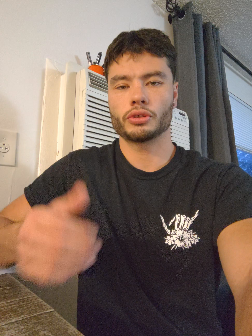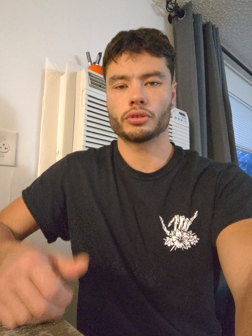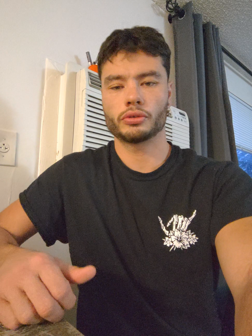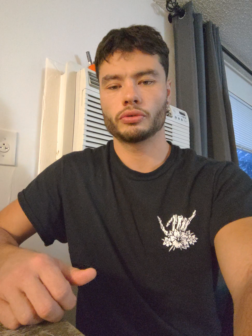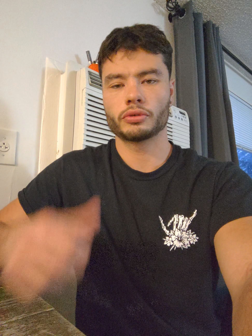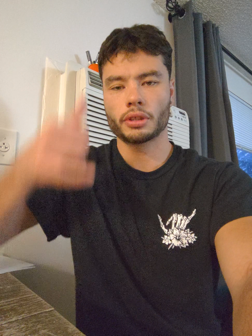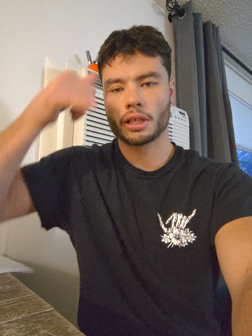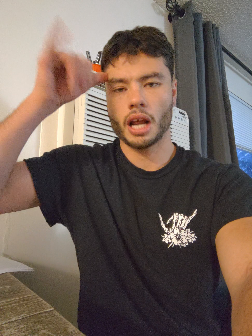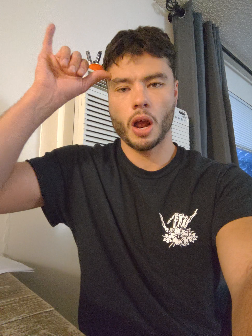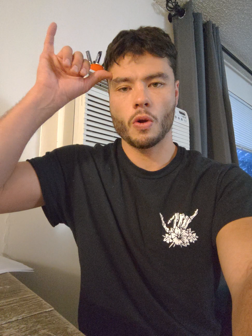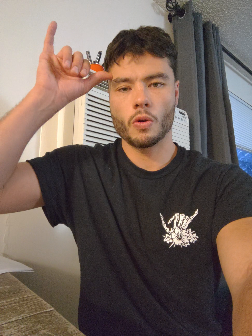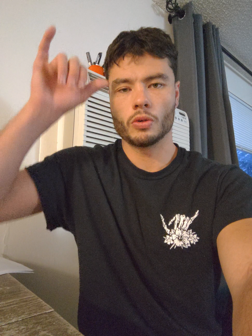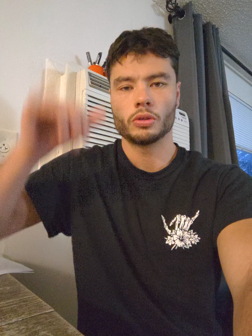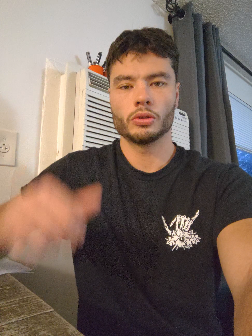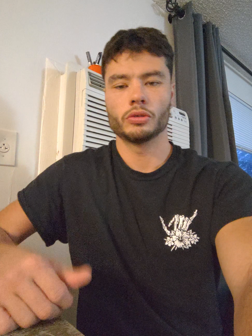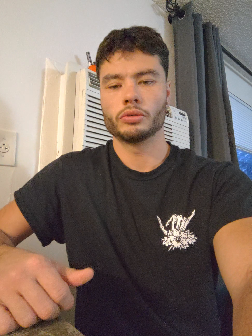cow